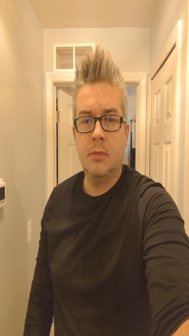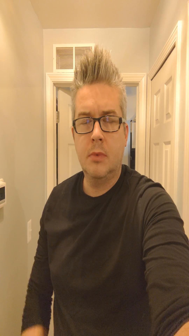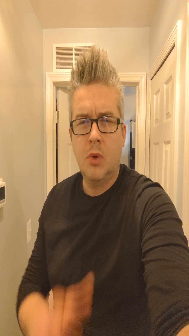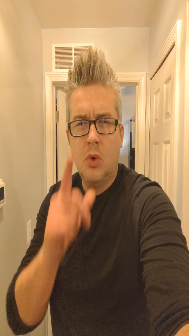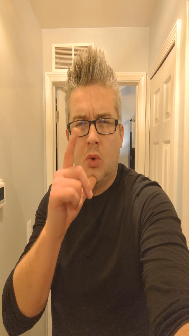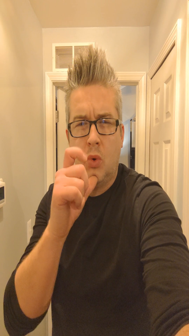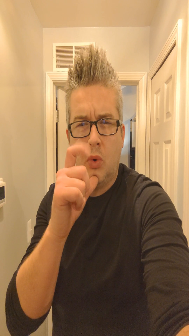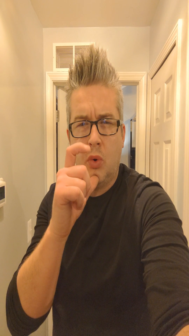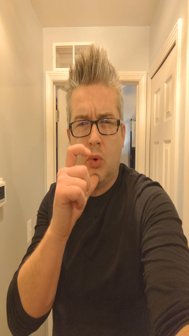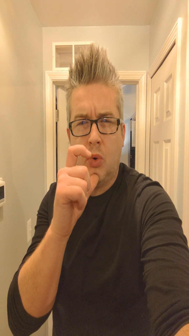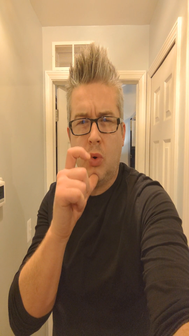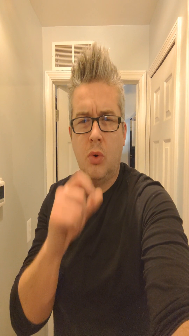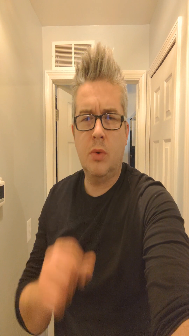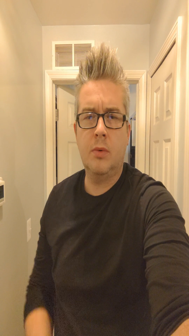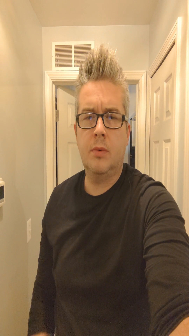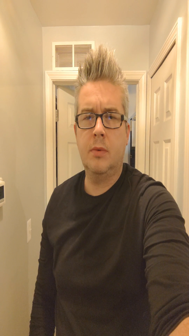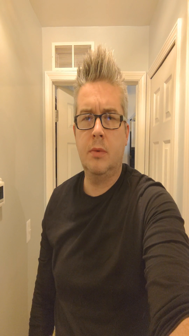who